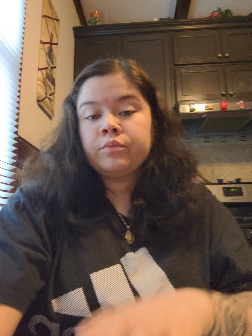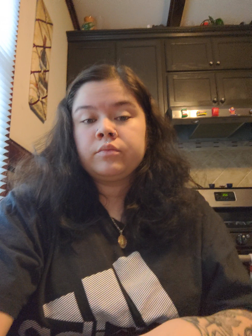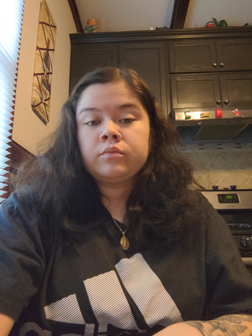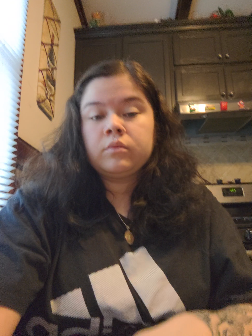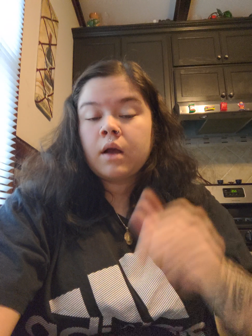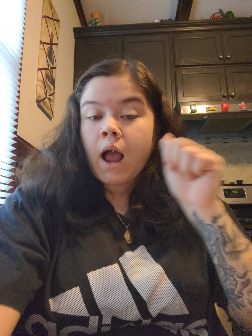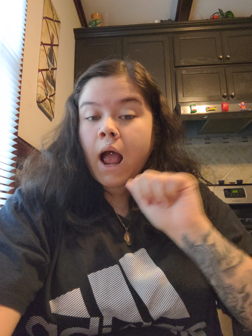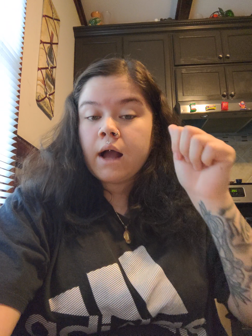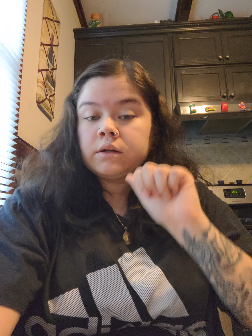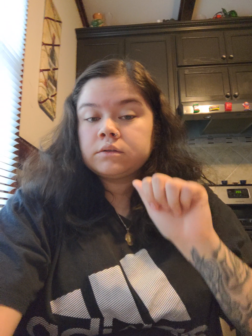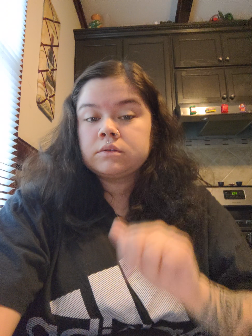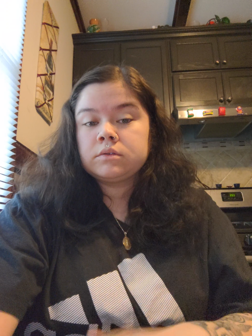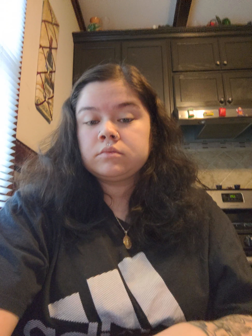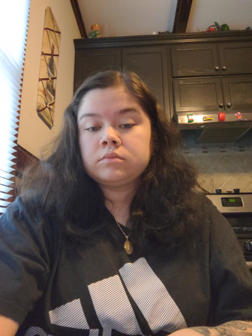aunt